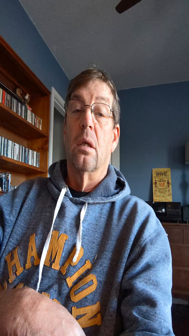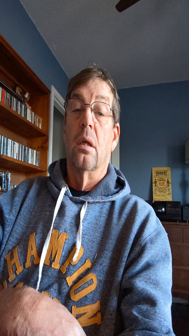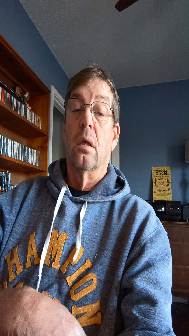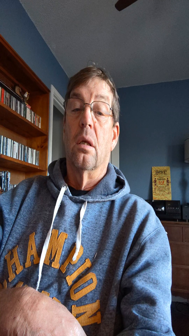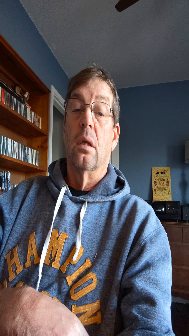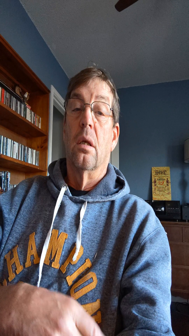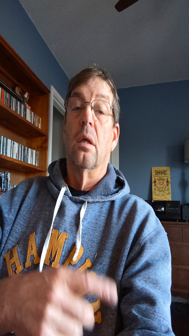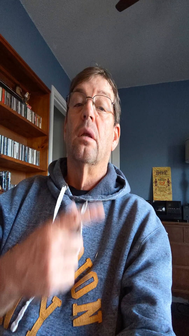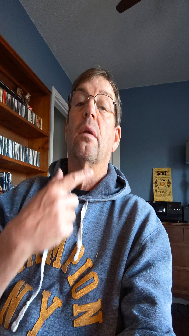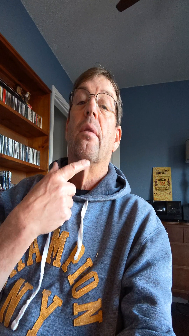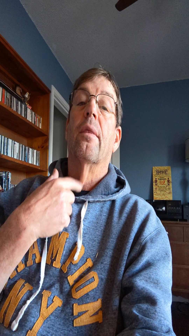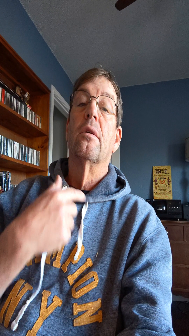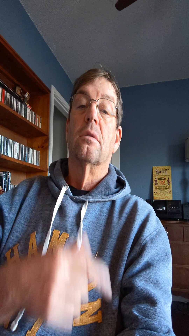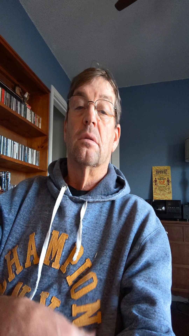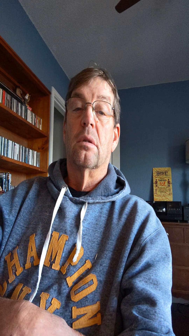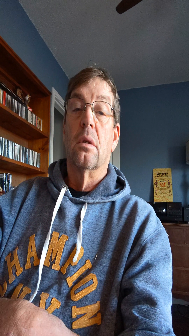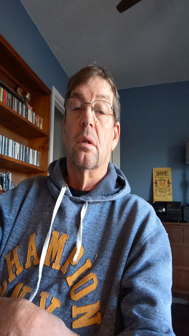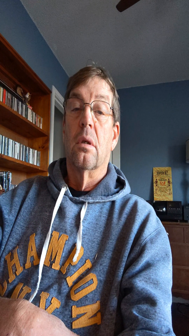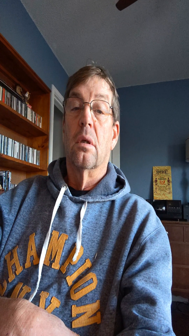thirsty